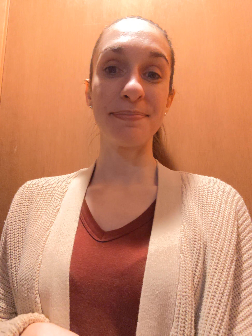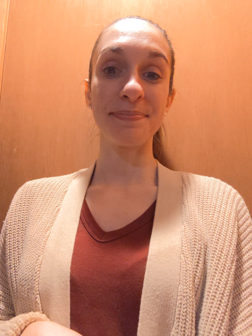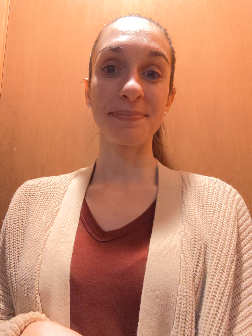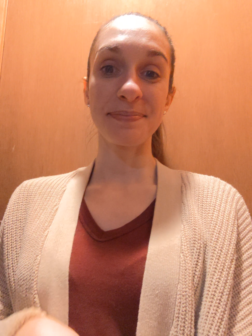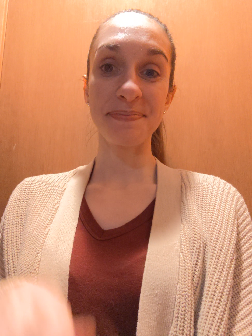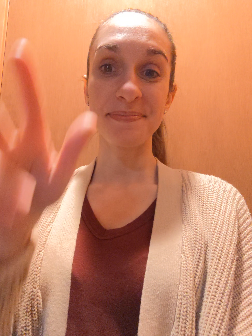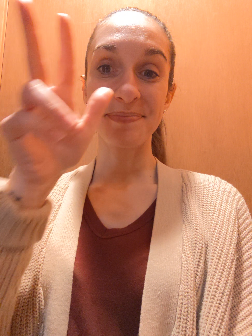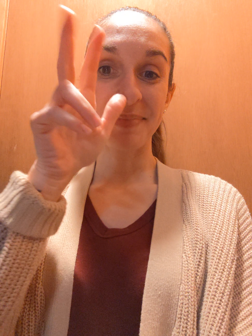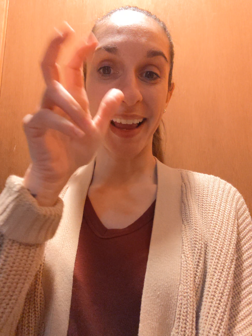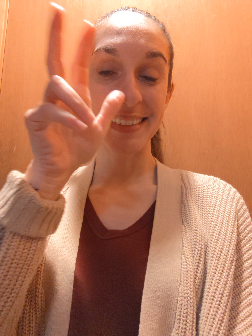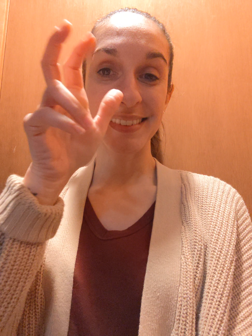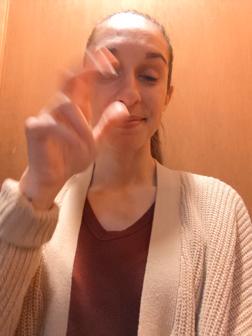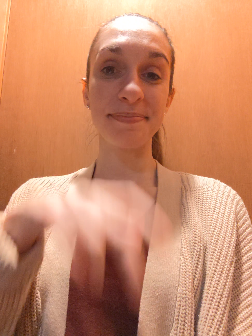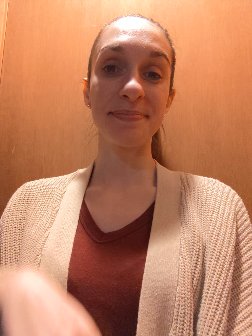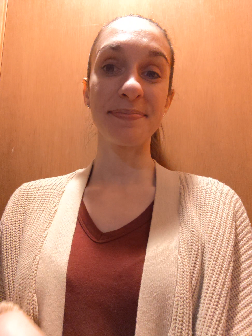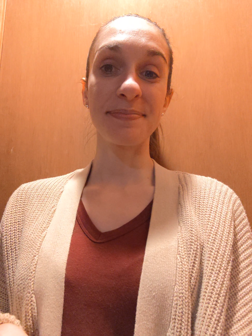bug